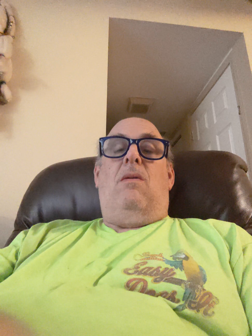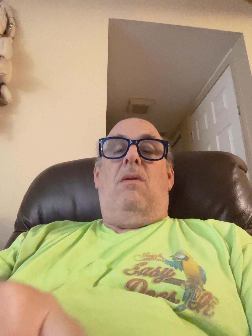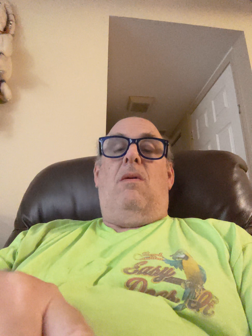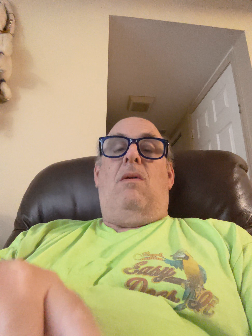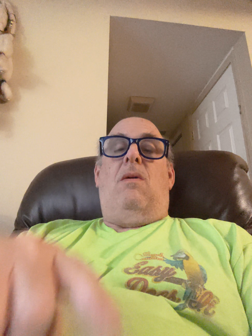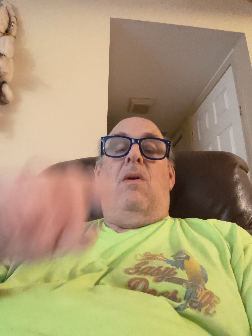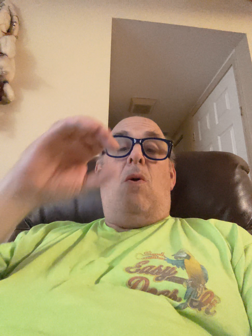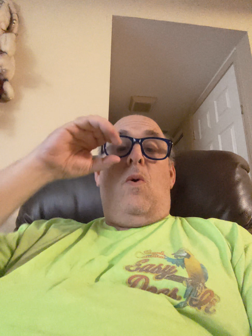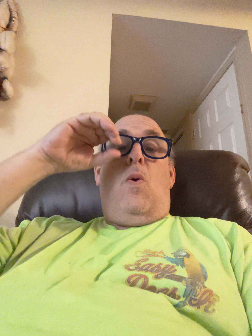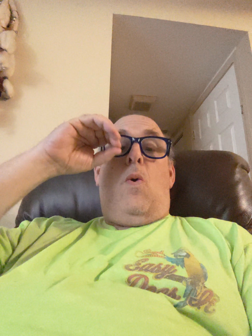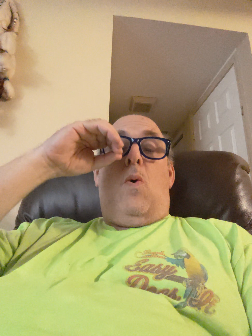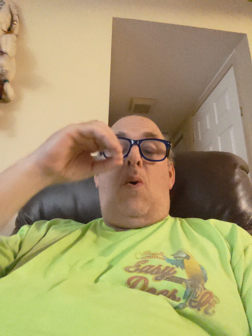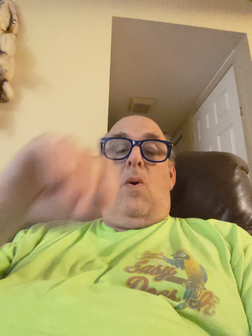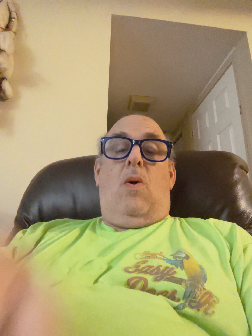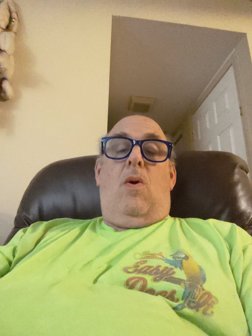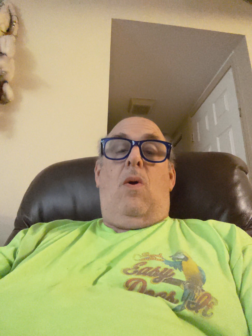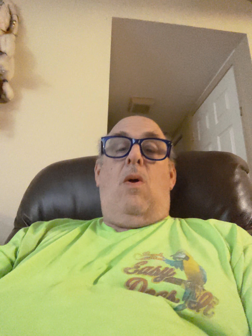owl